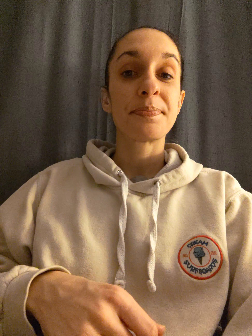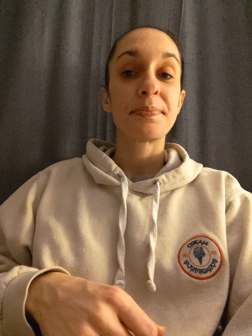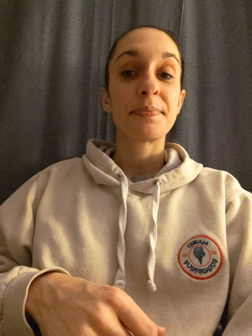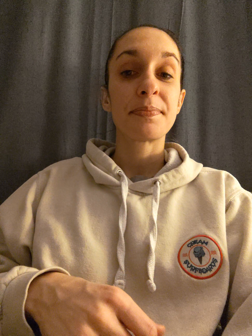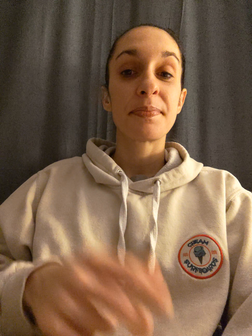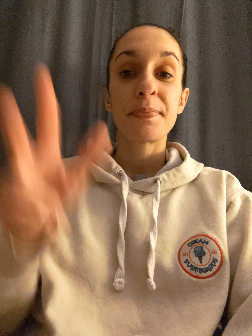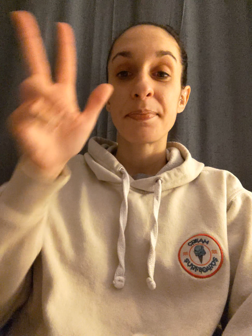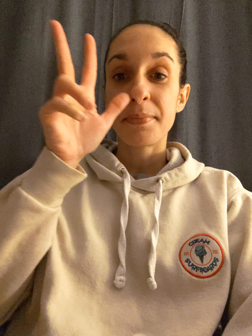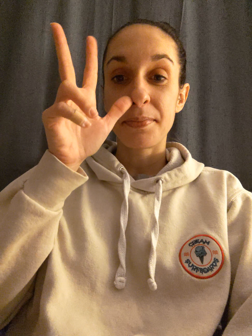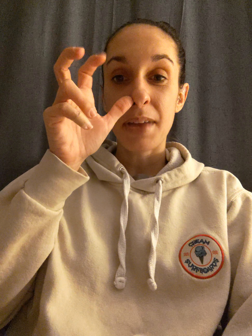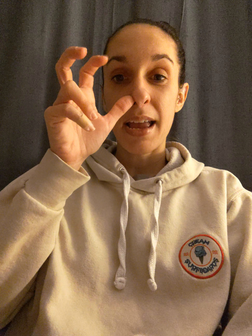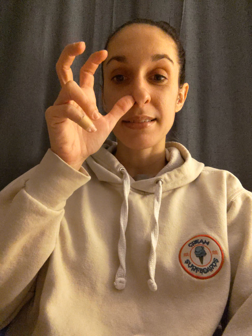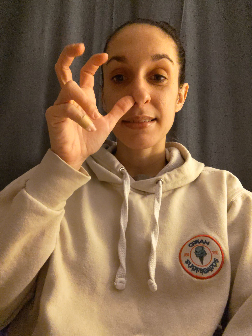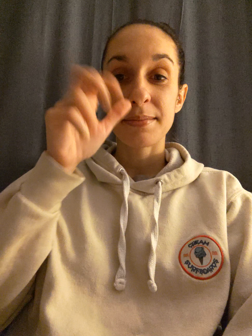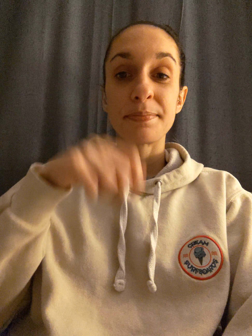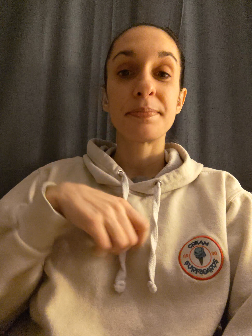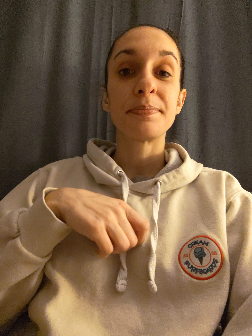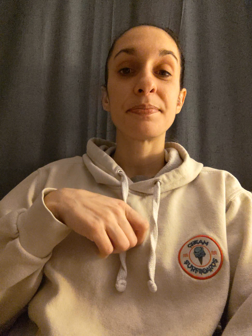bug